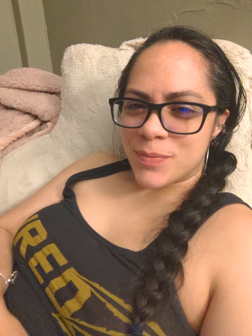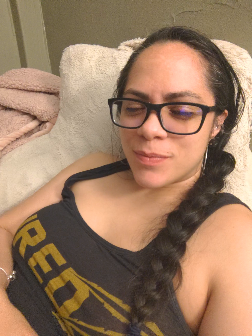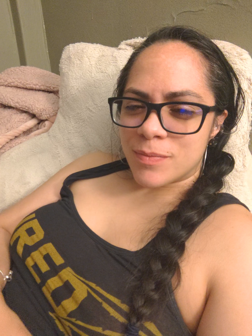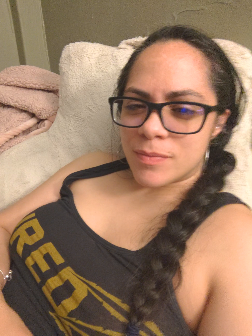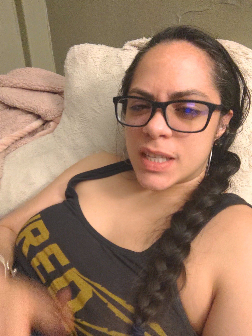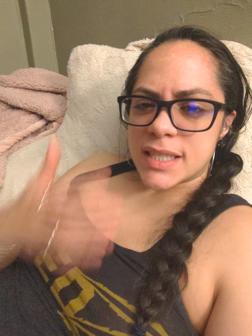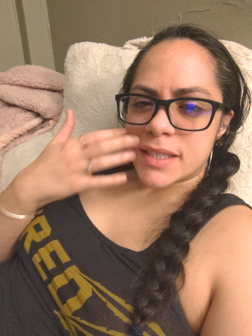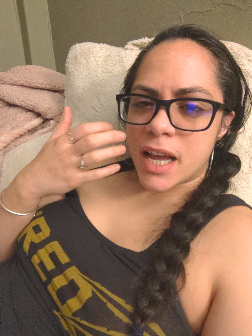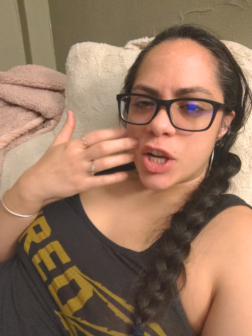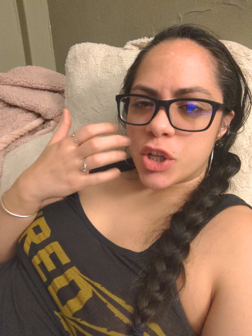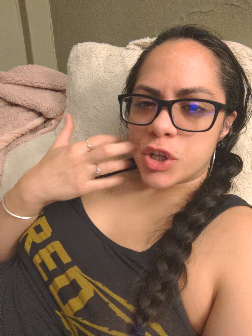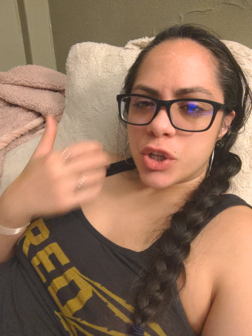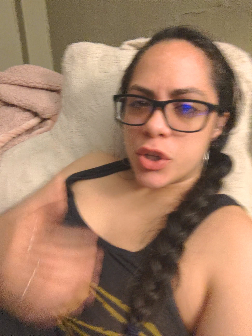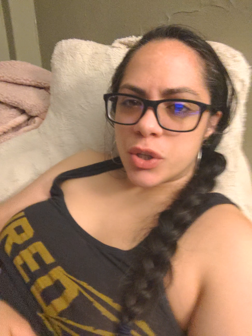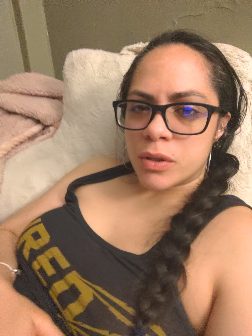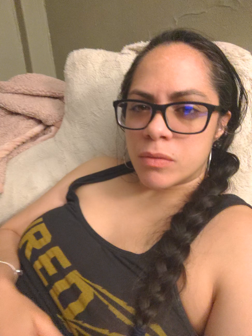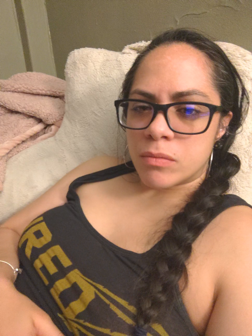tiger